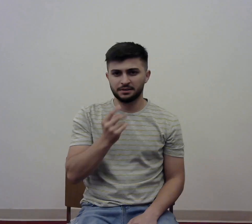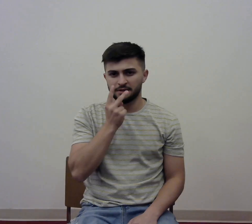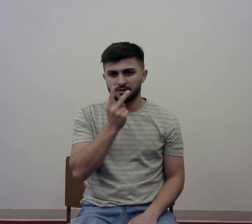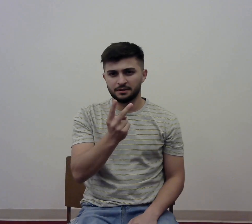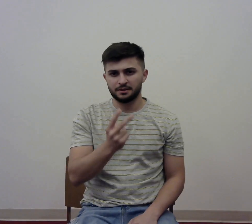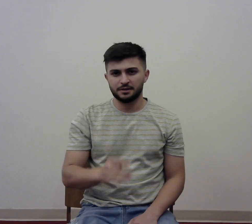görmək